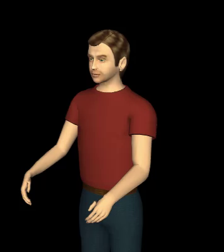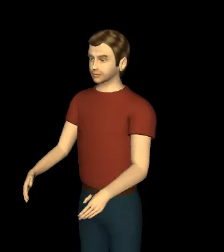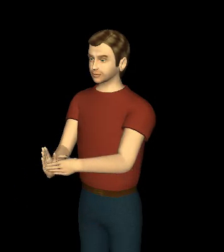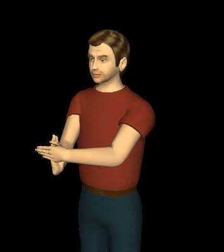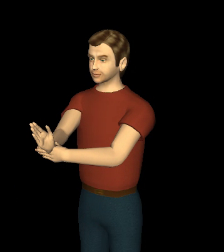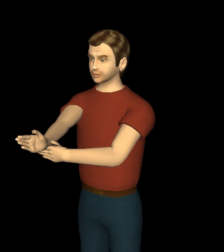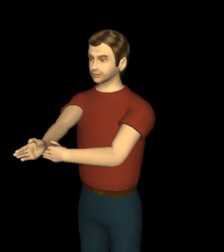مدخل